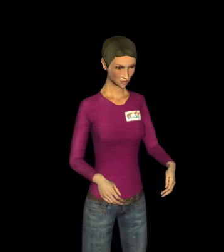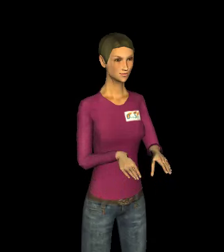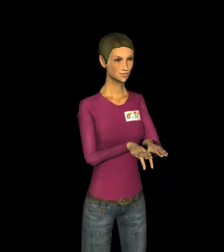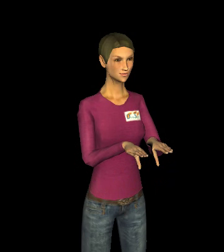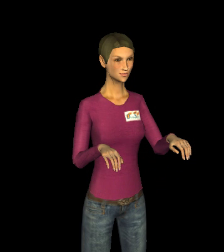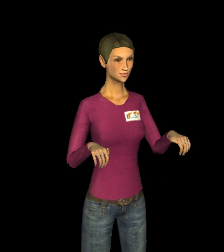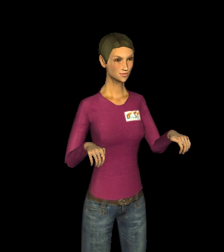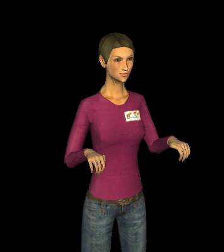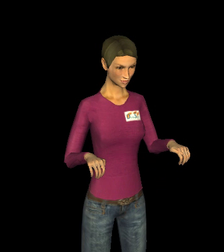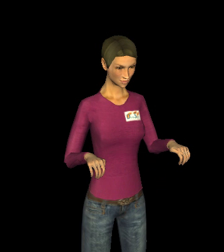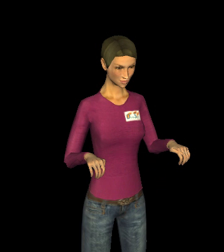أريكة